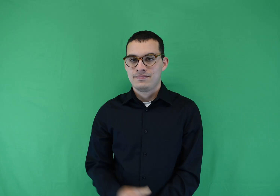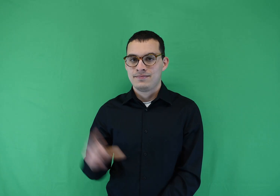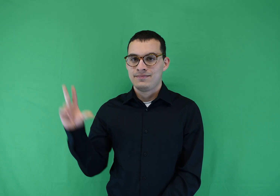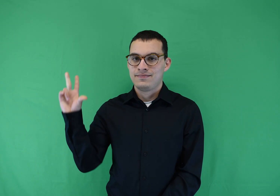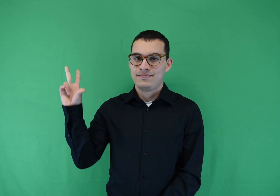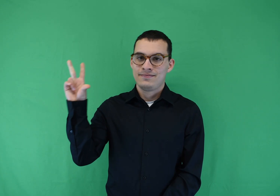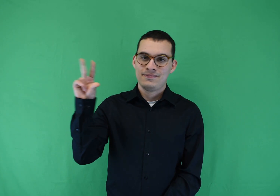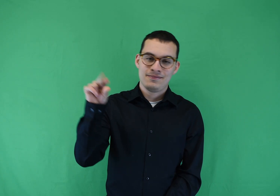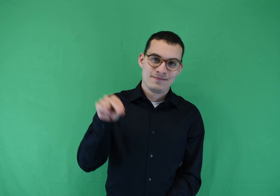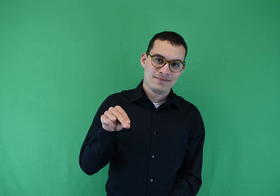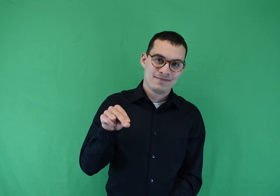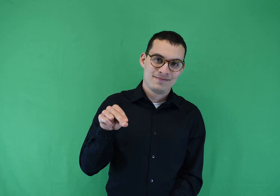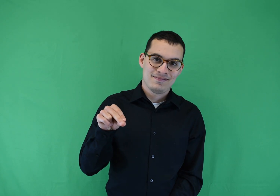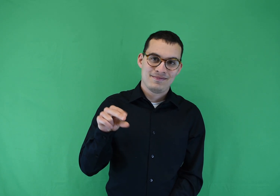no